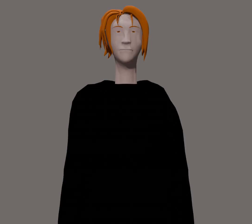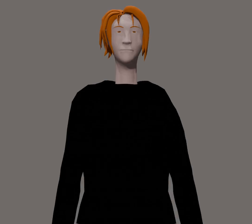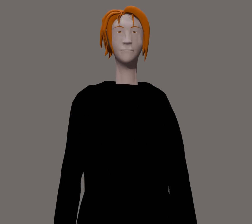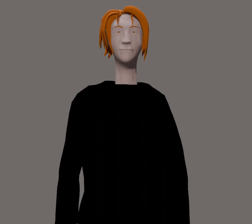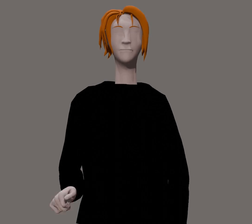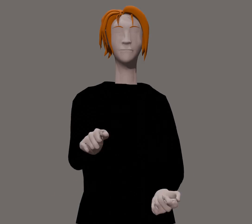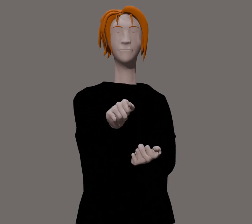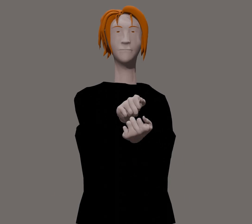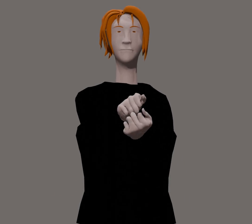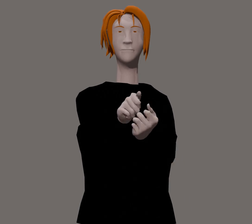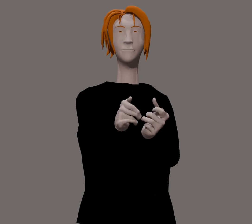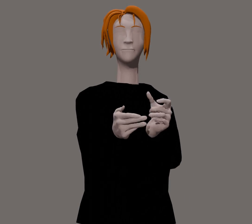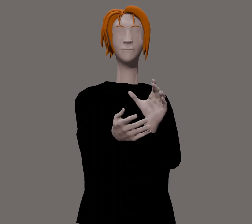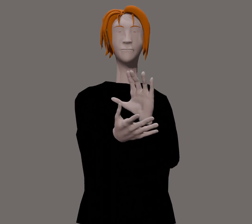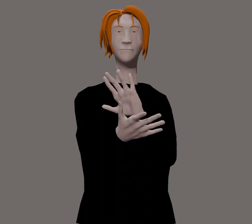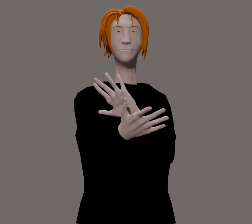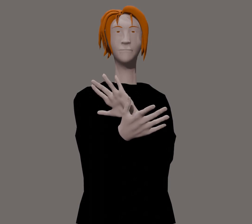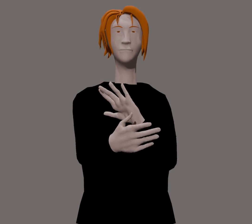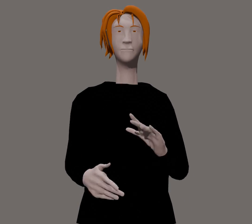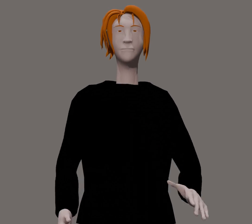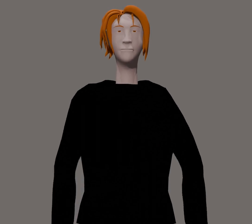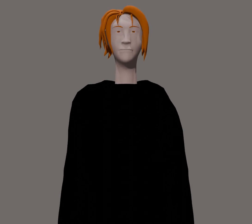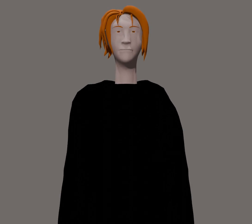Cherry Blossom